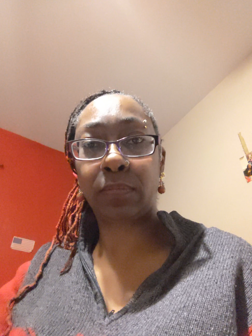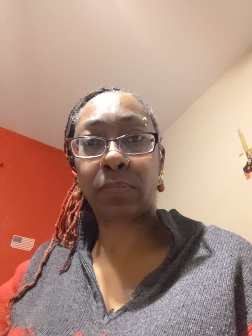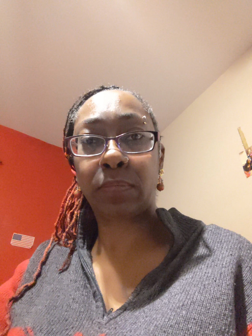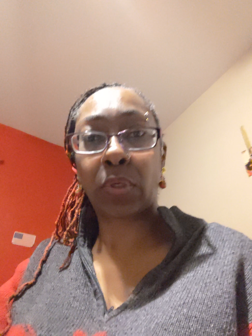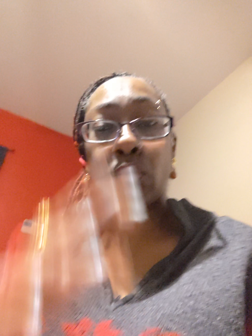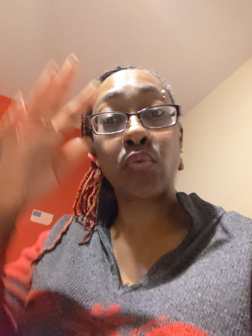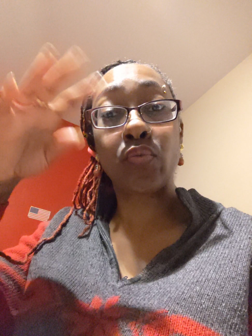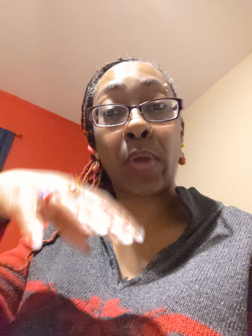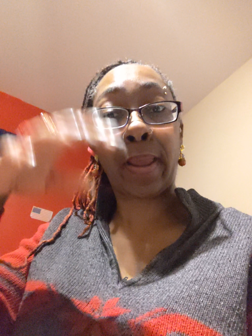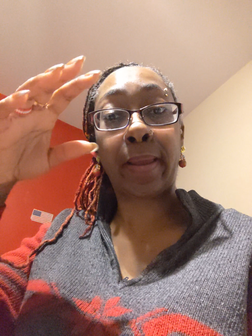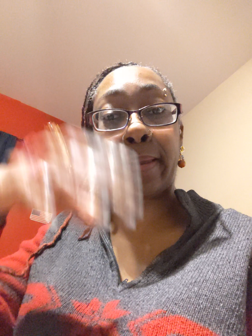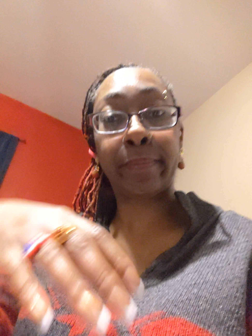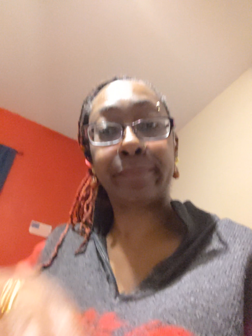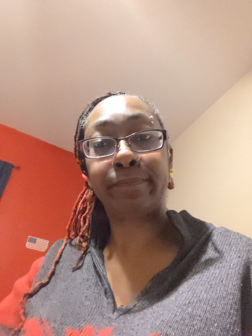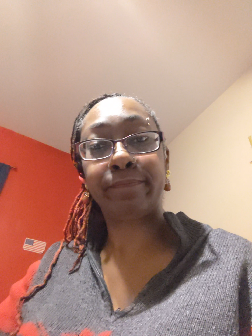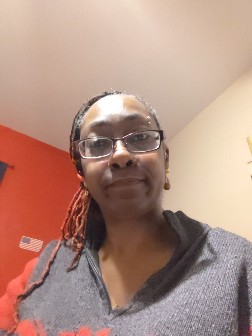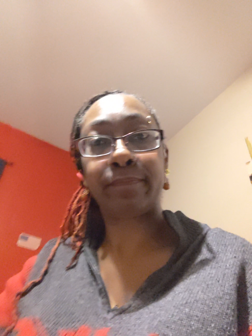rain